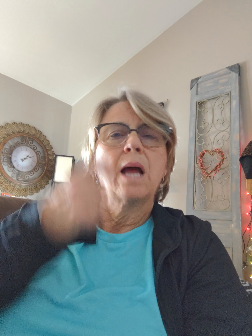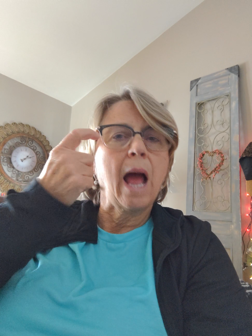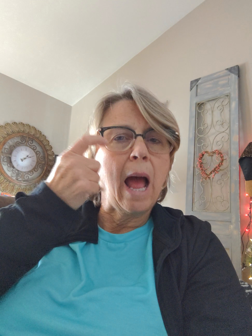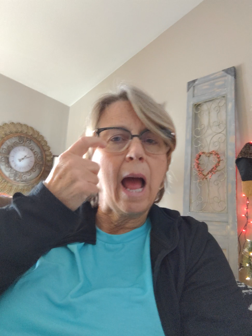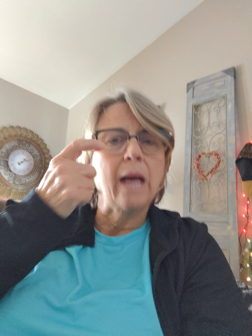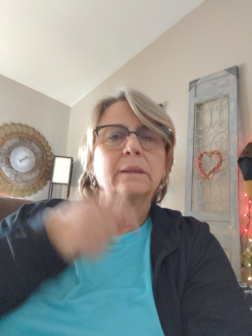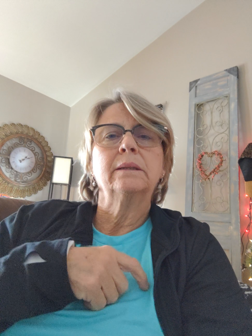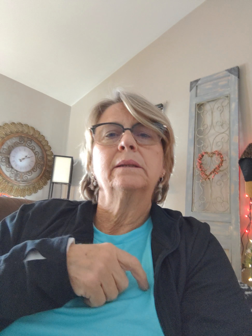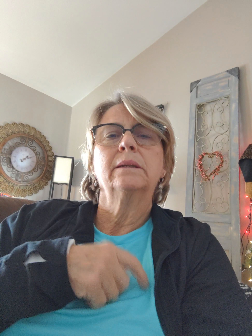eye